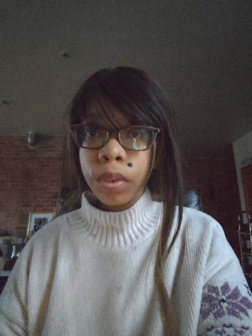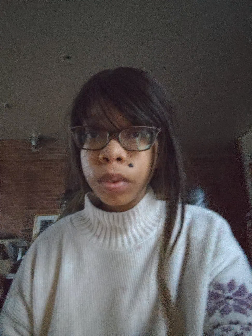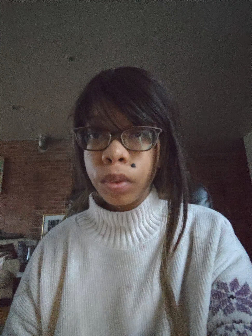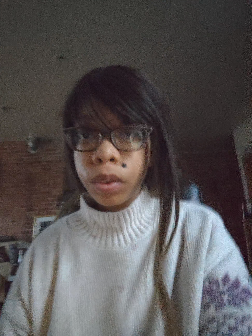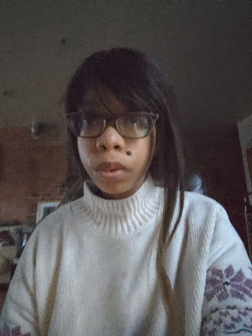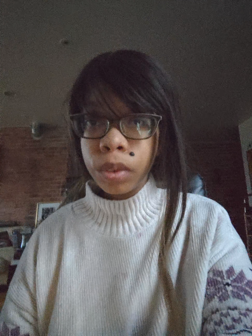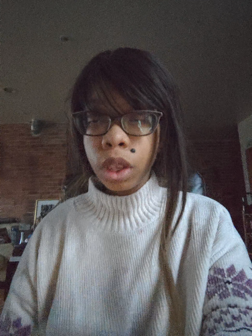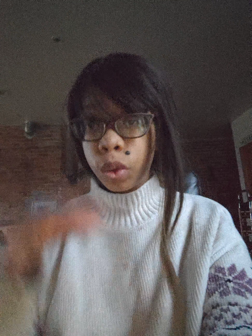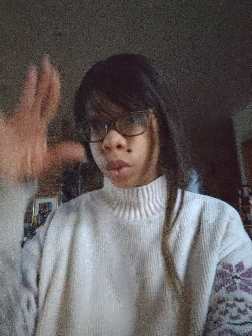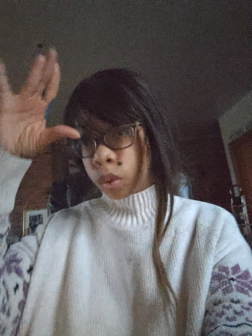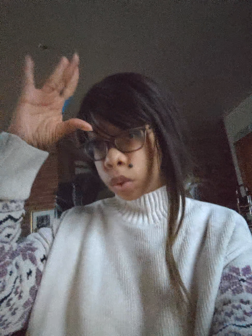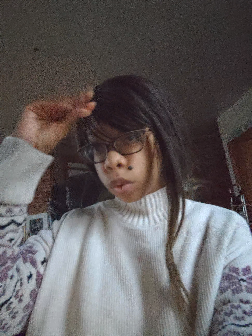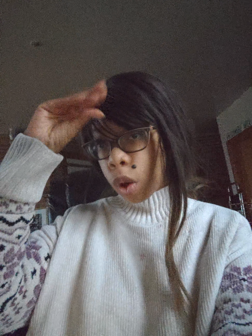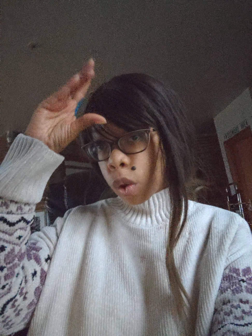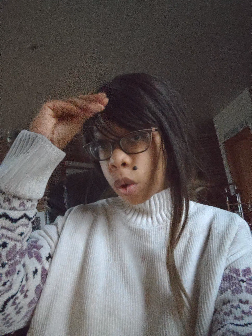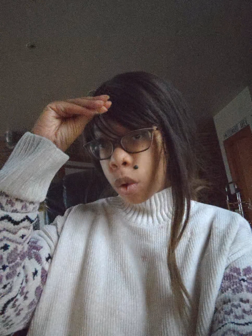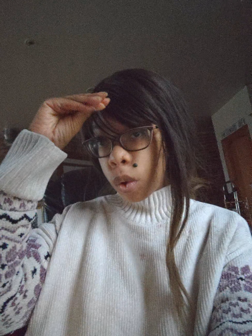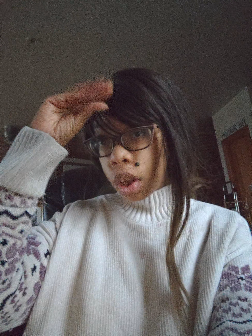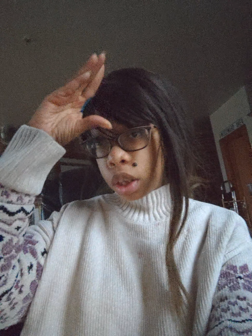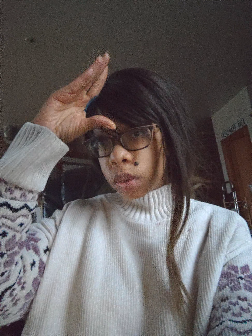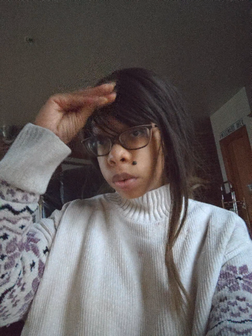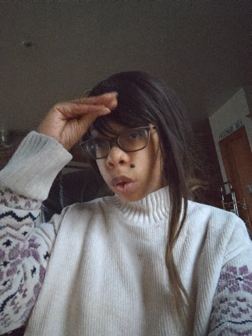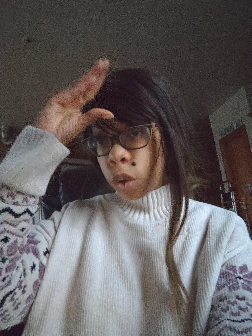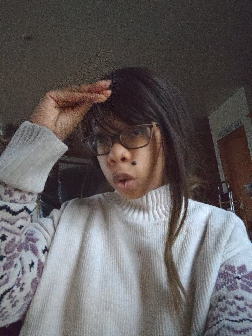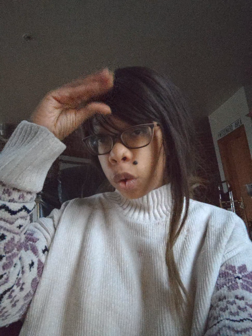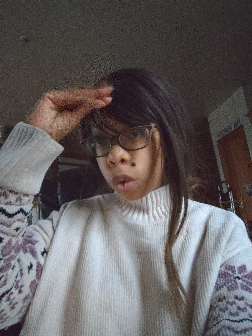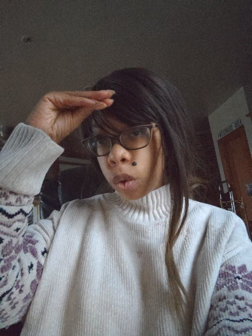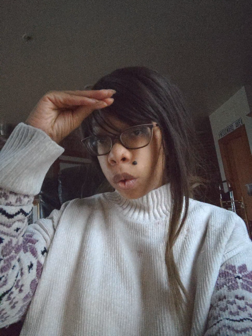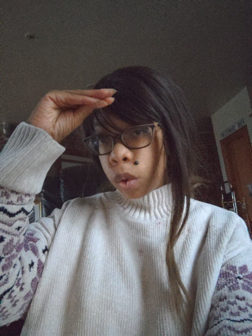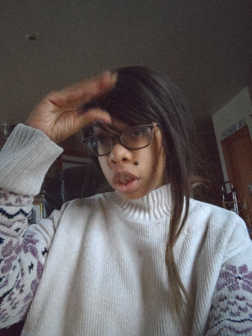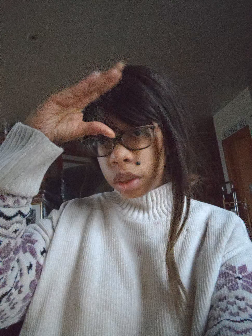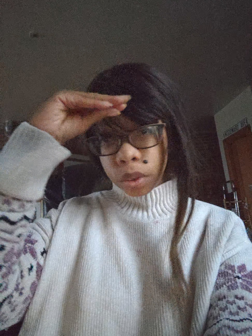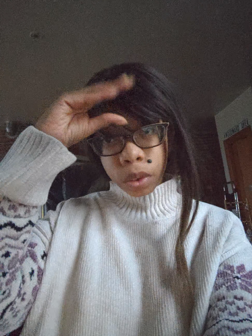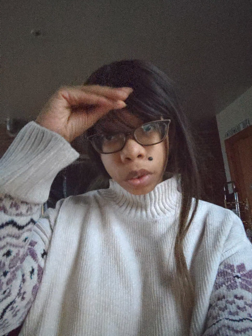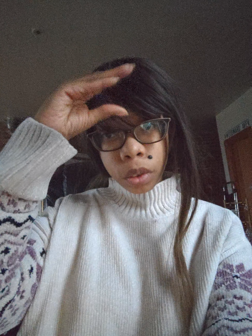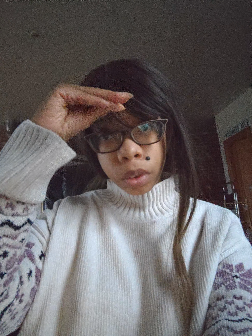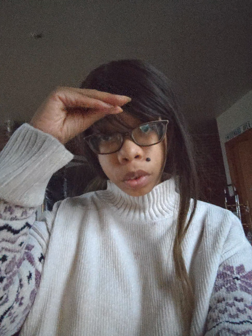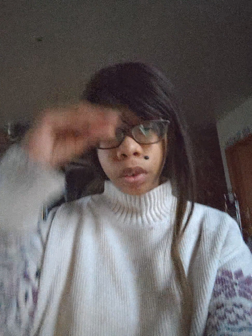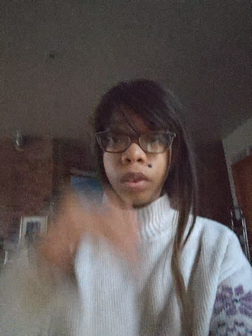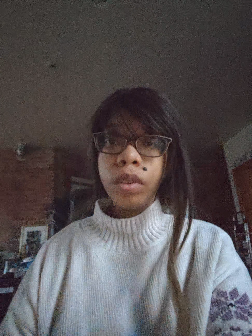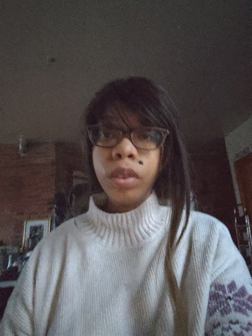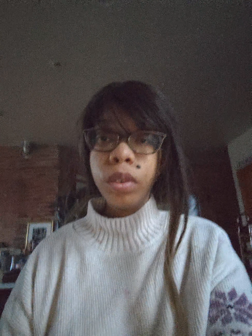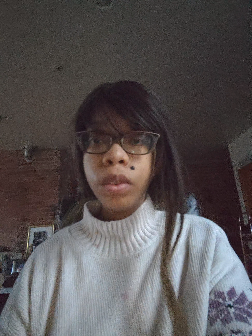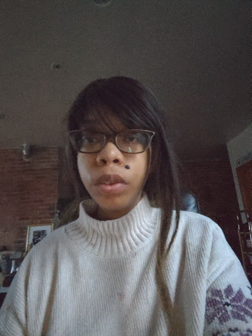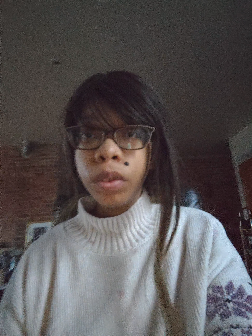boy